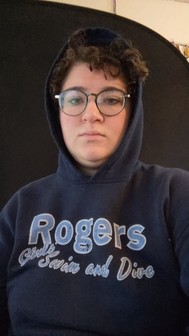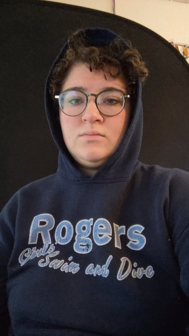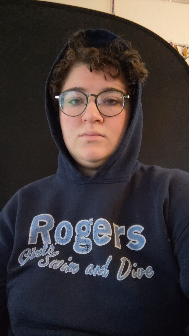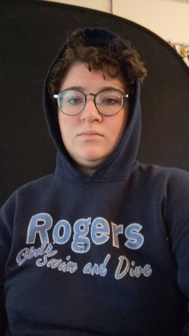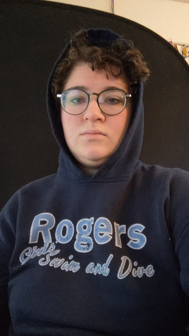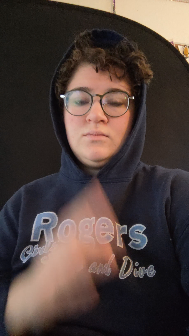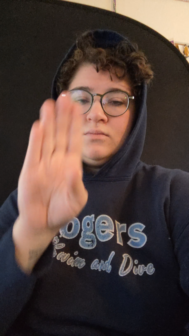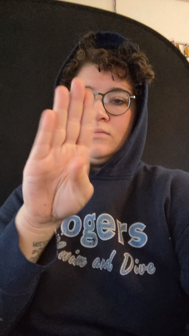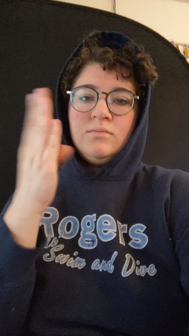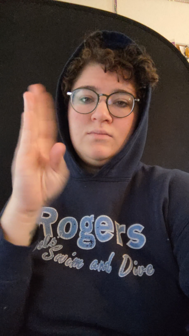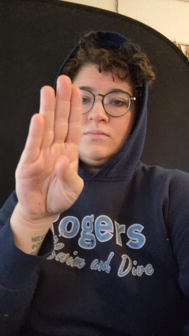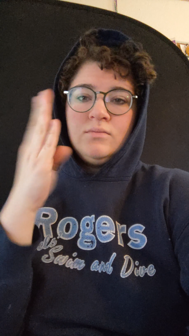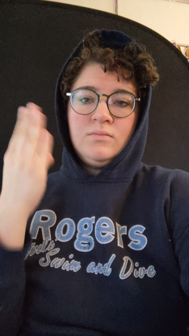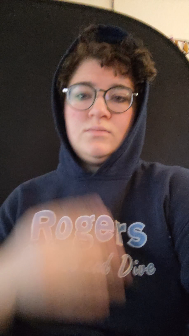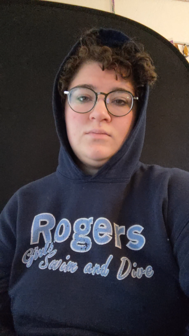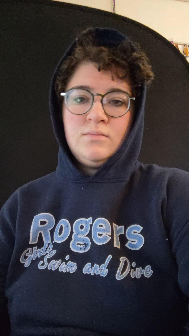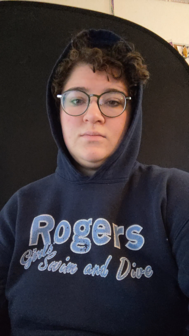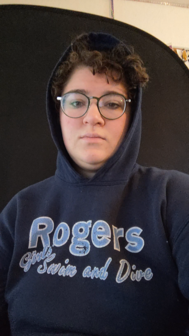door